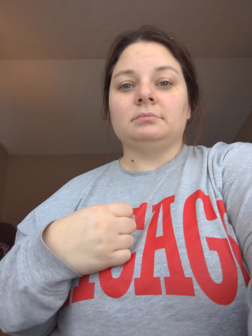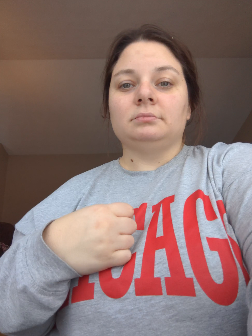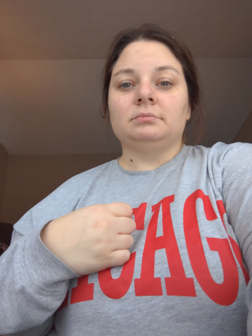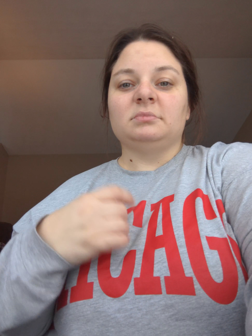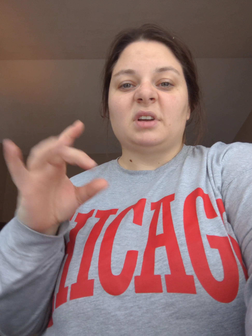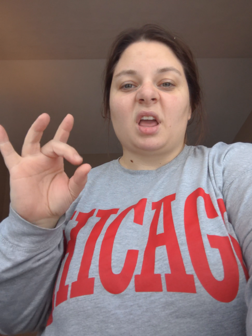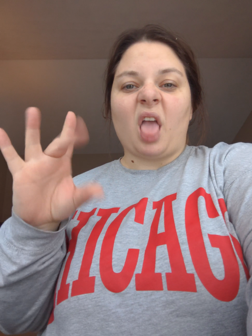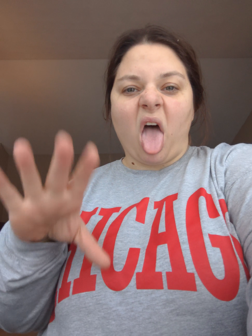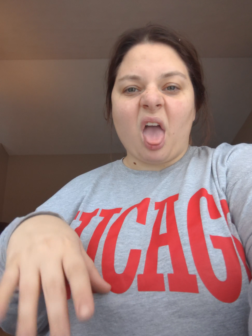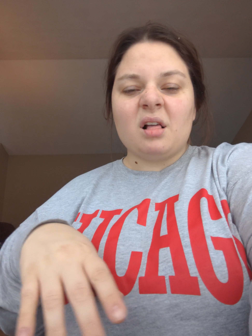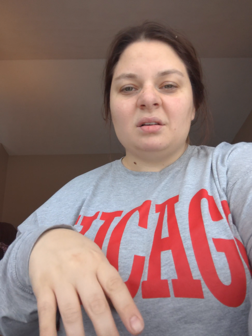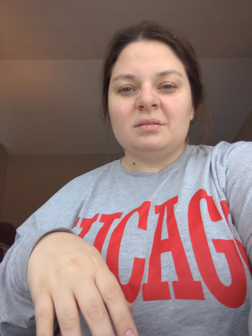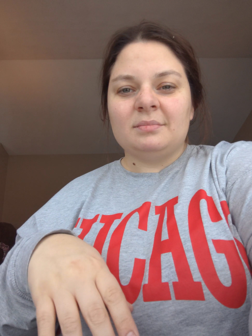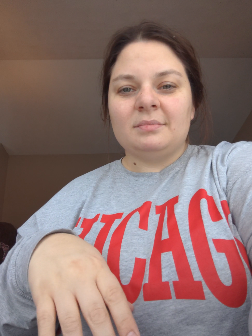yucky